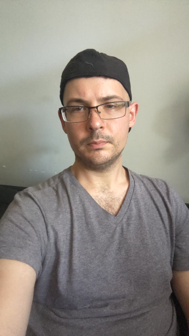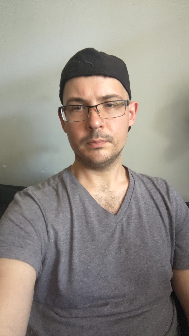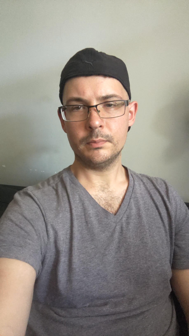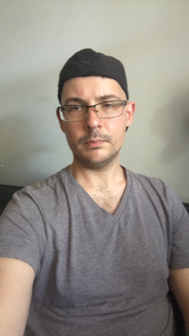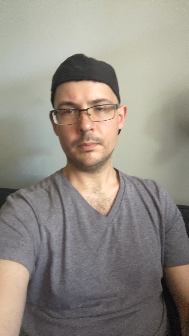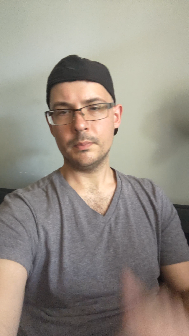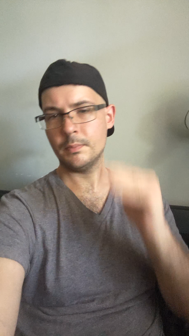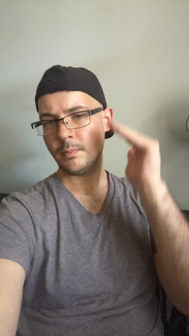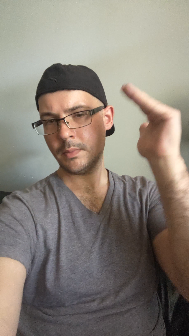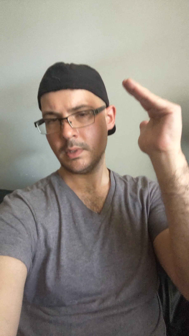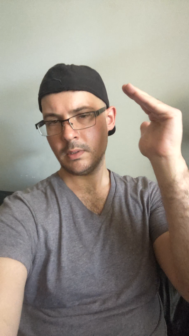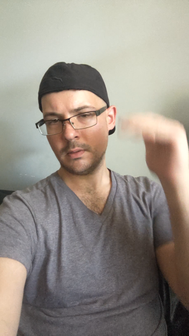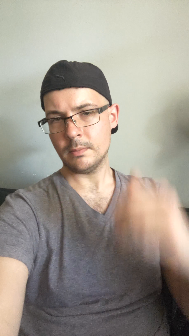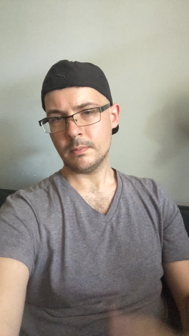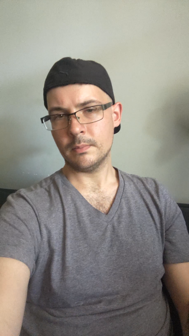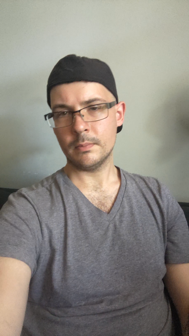big